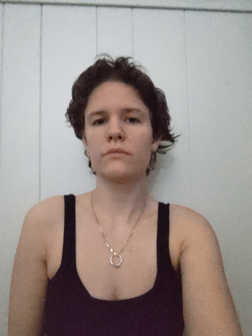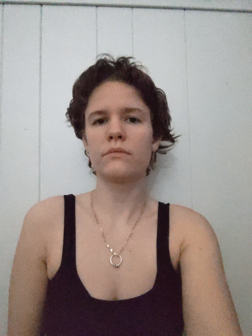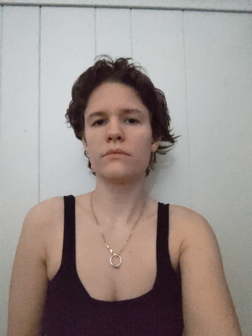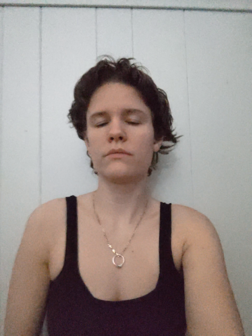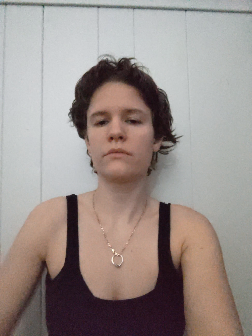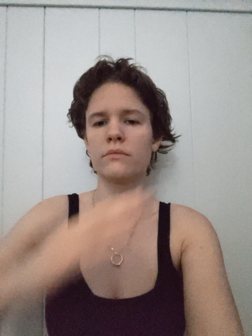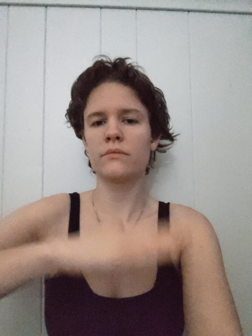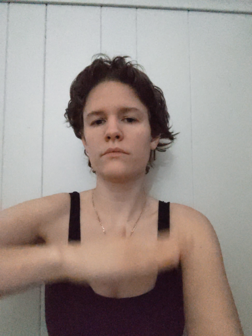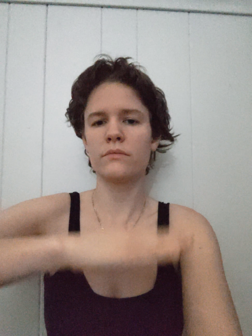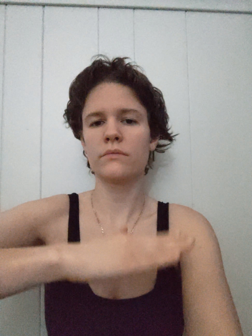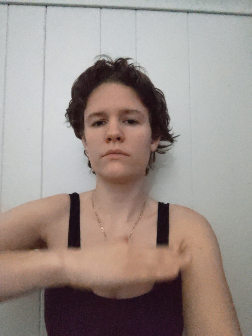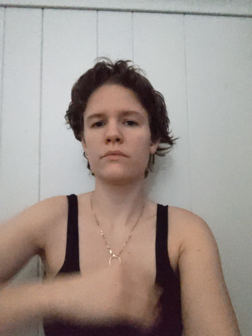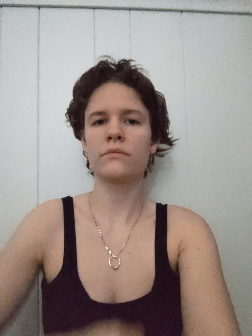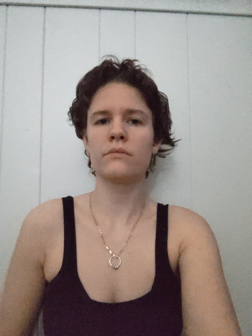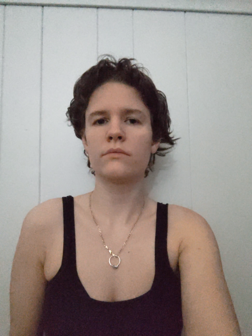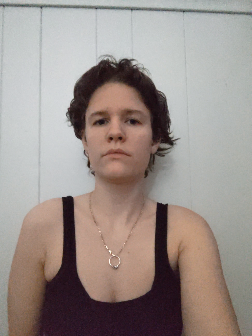table